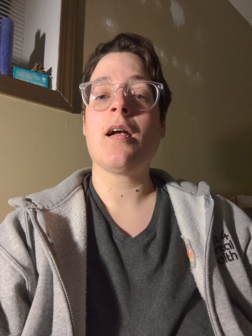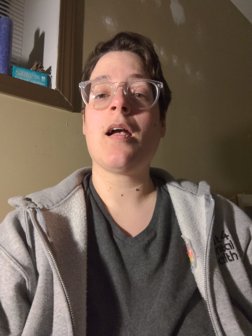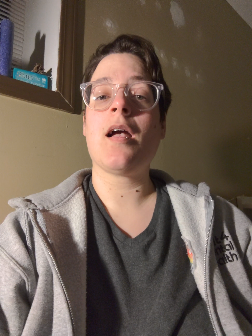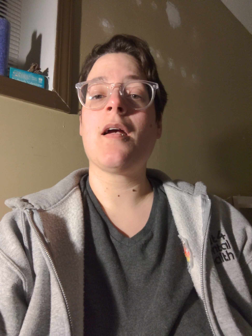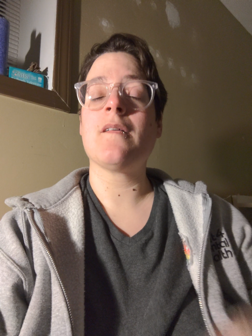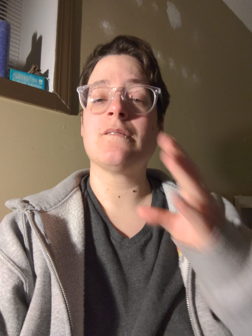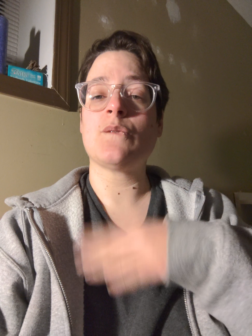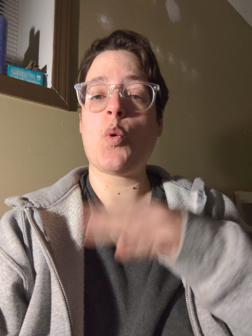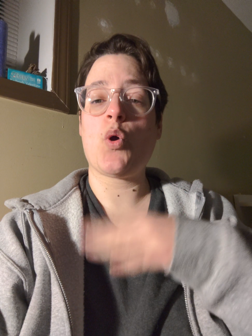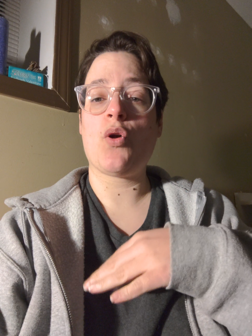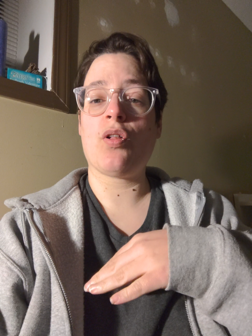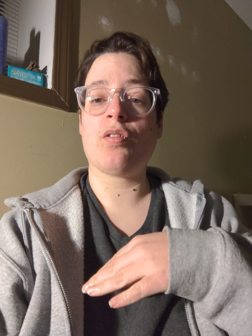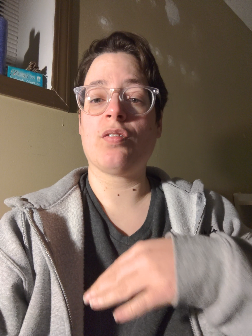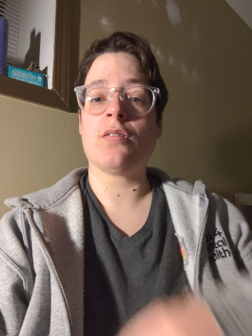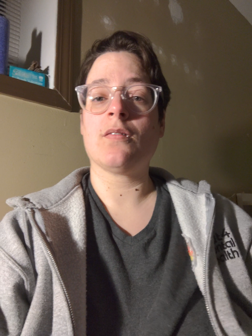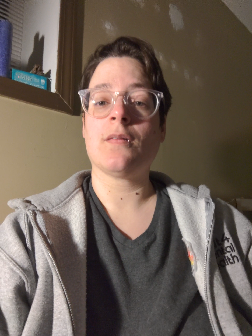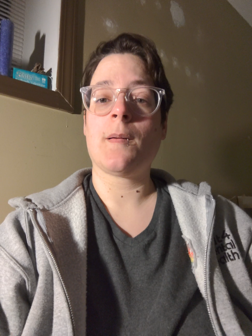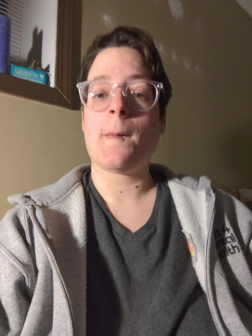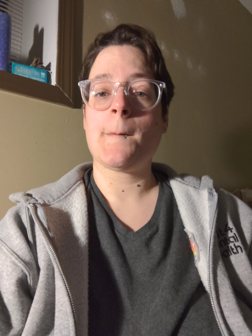fall